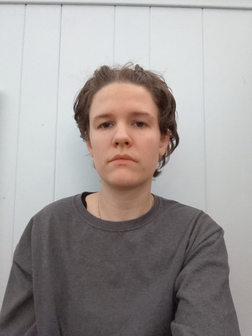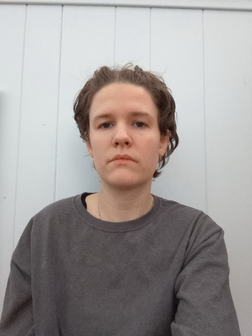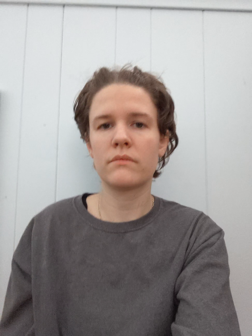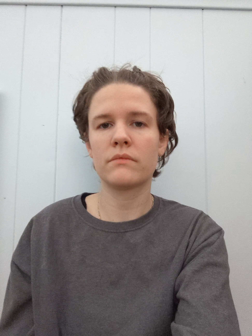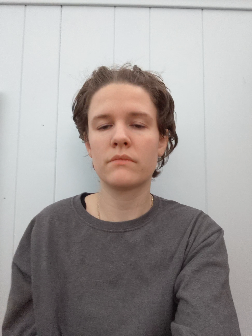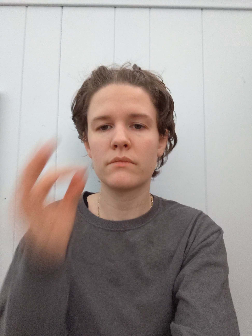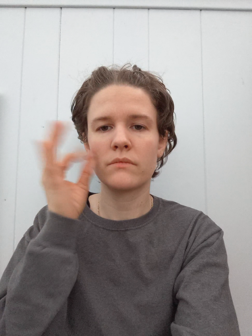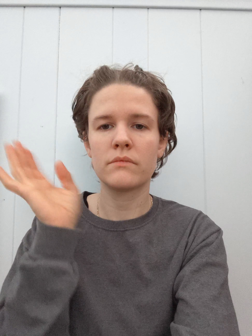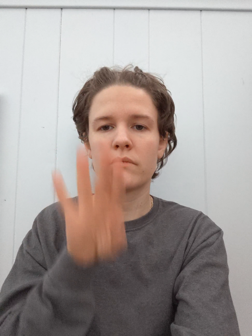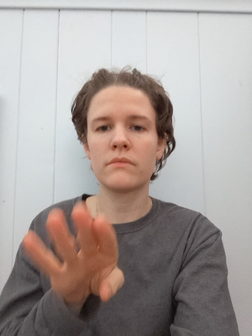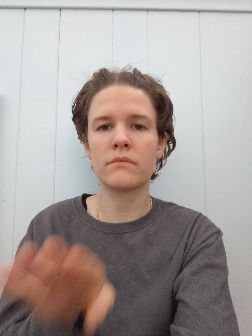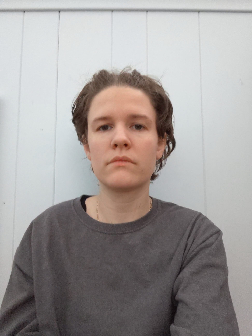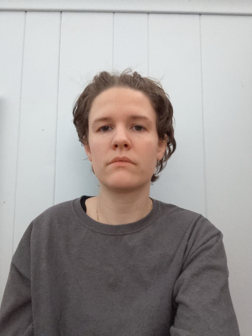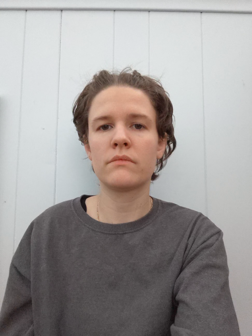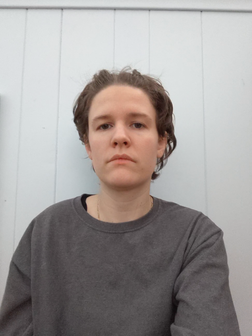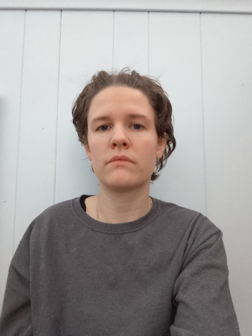bee